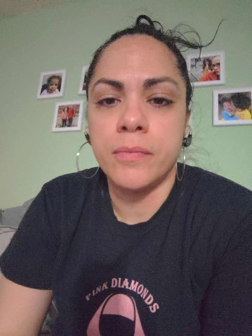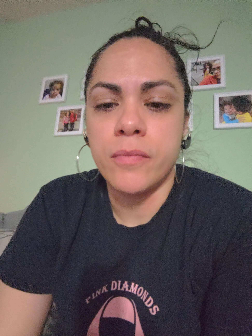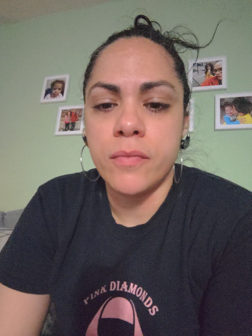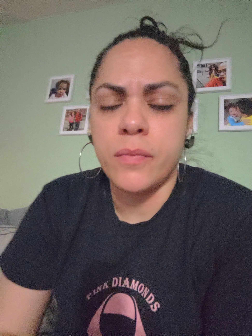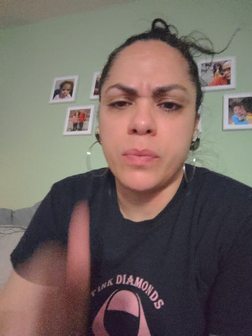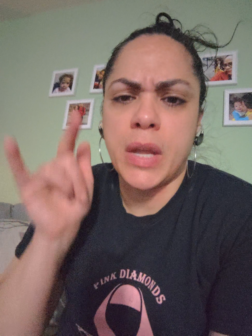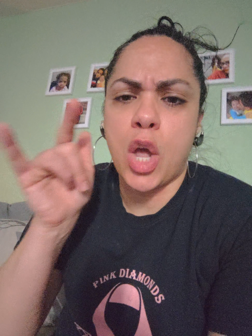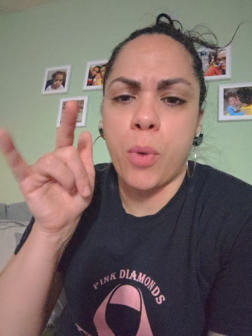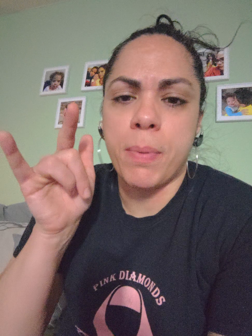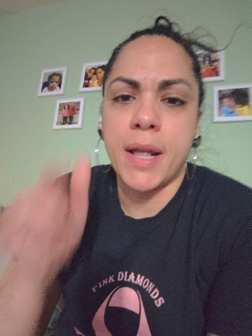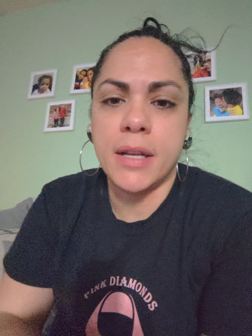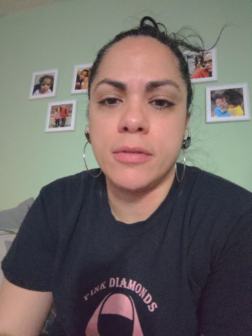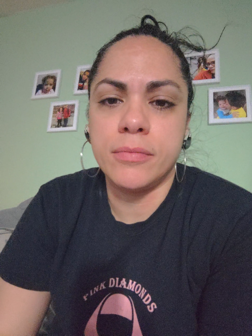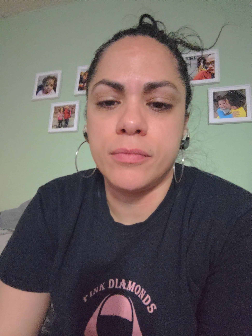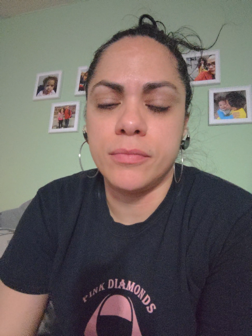airplane